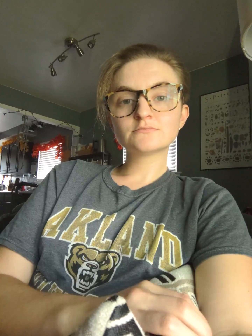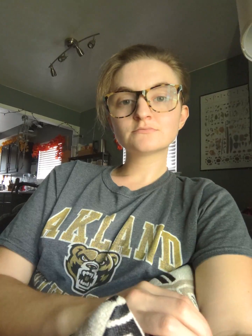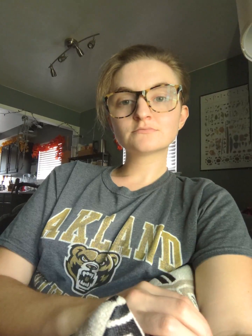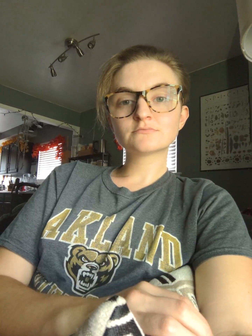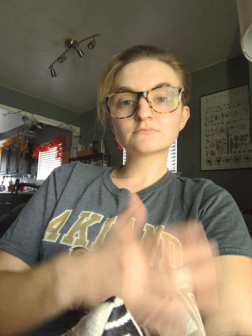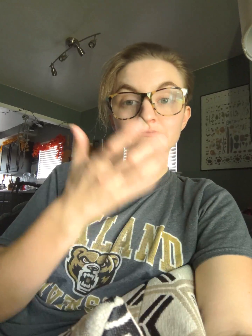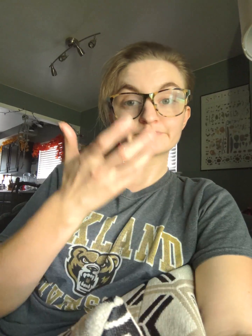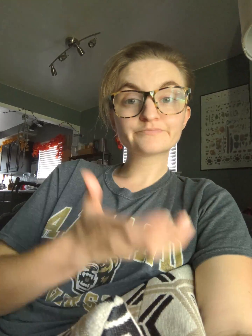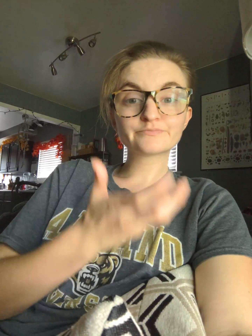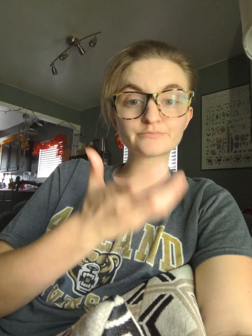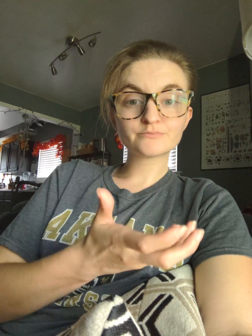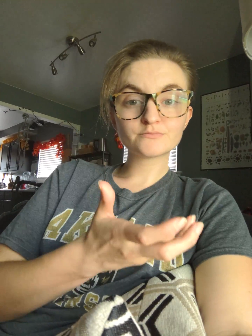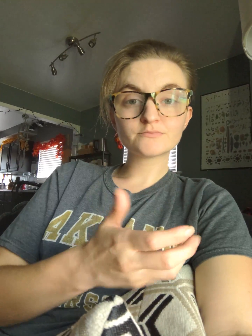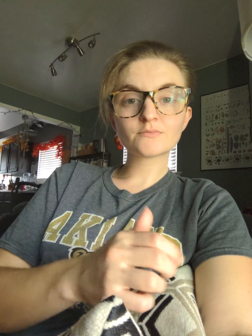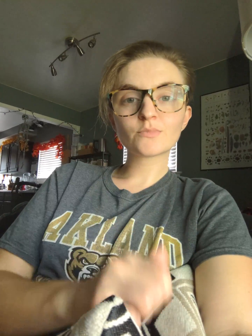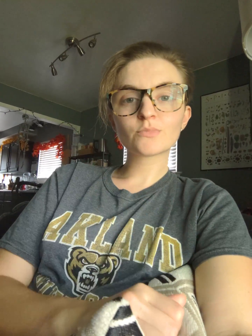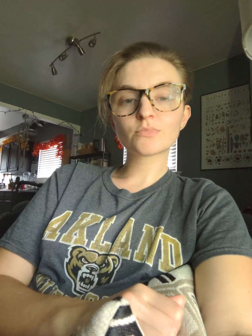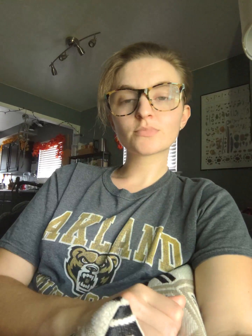heavy